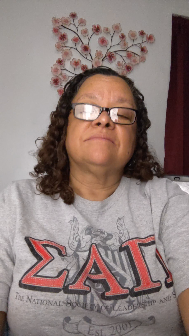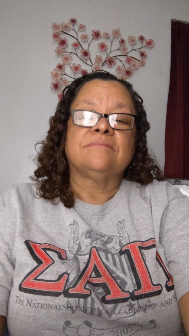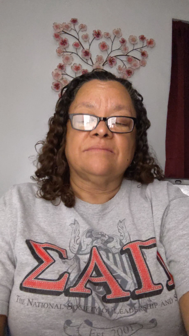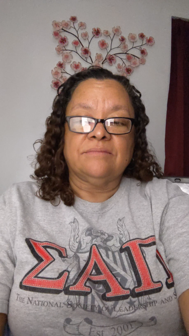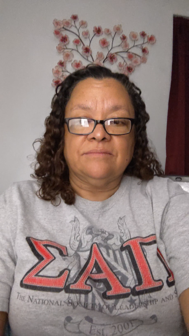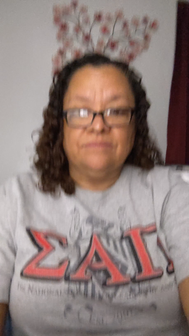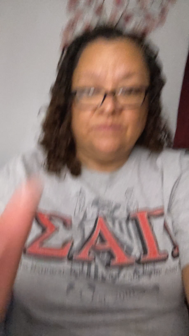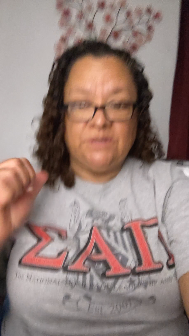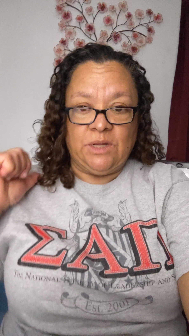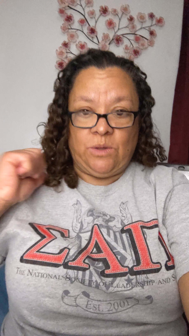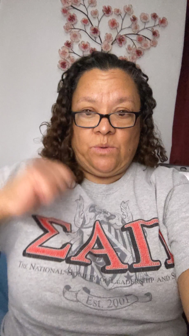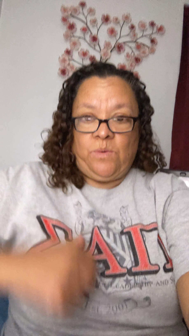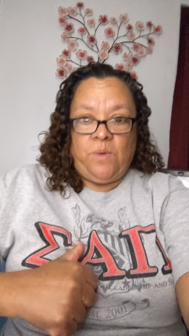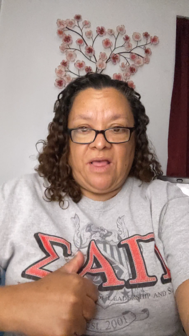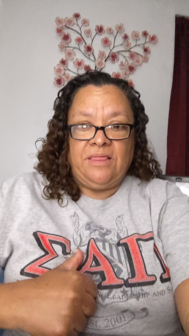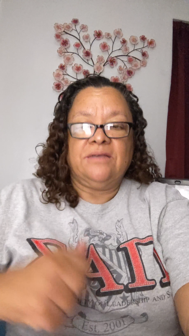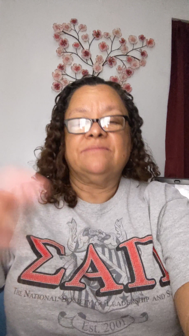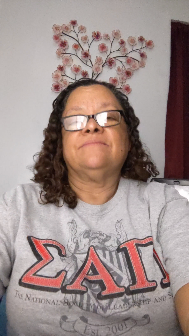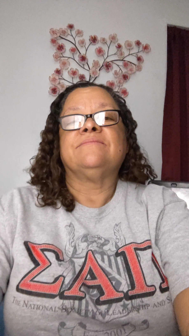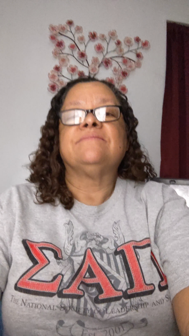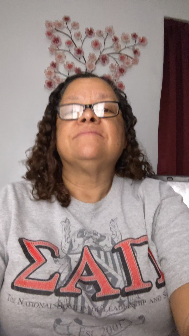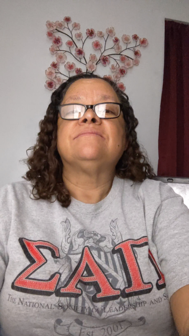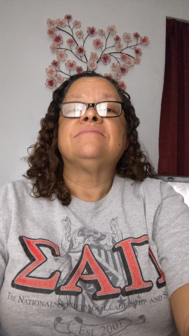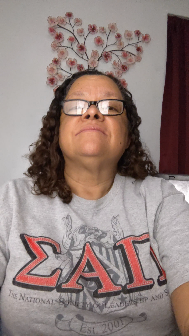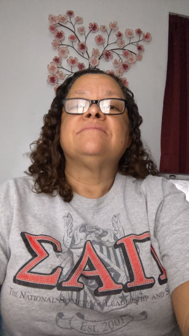coats